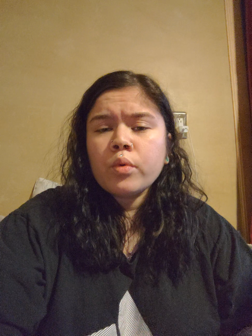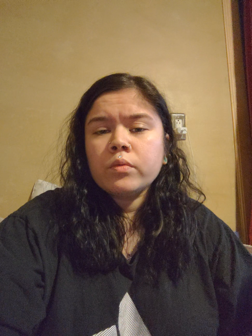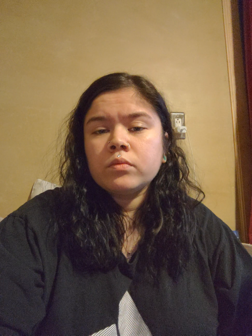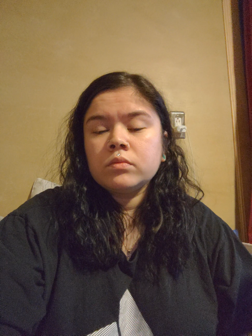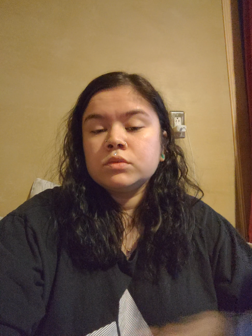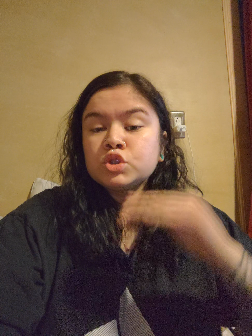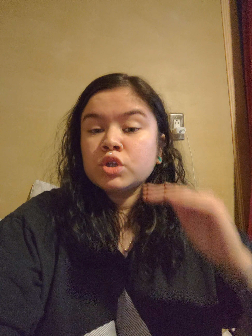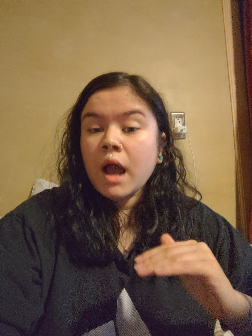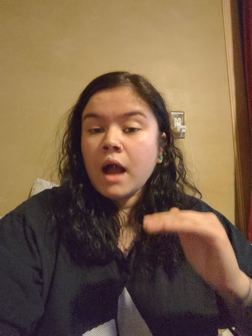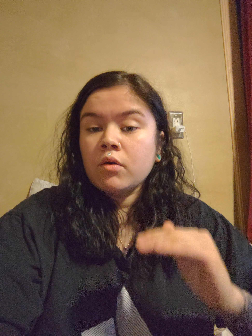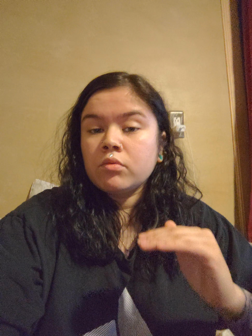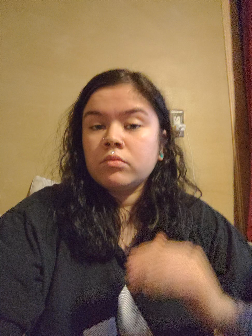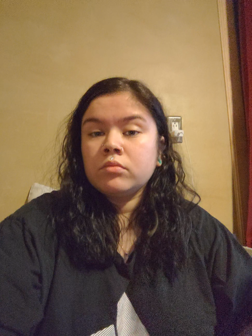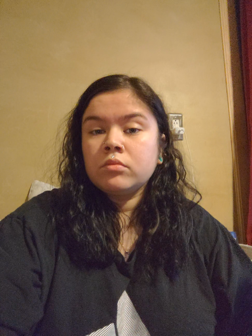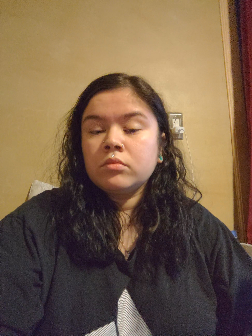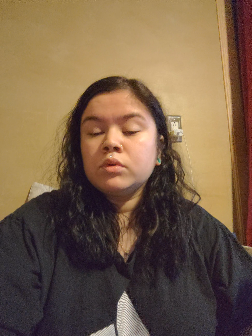child